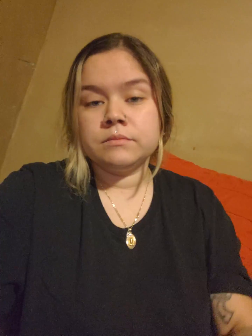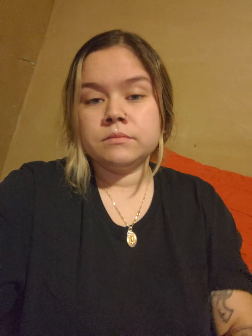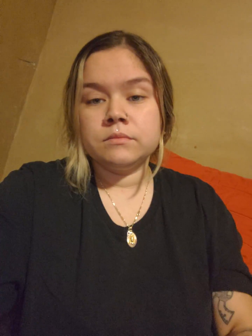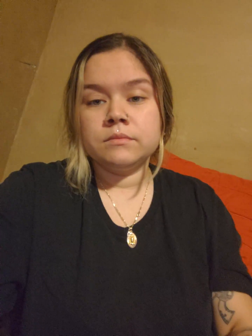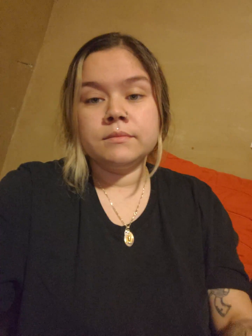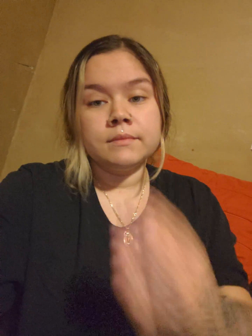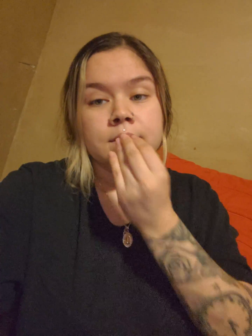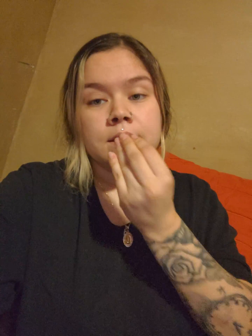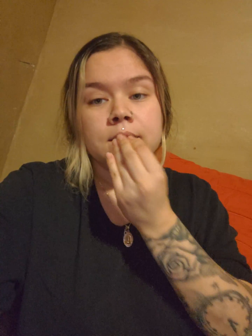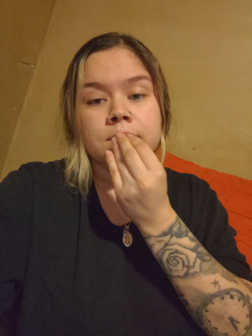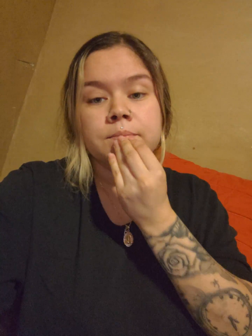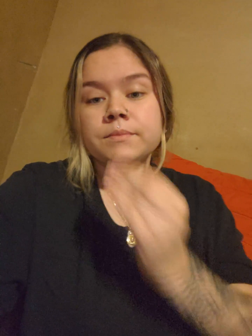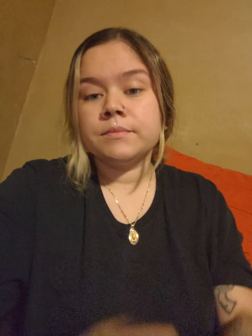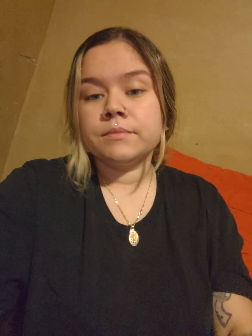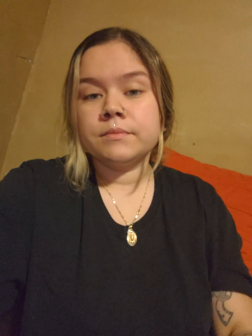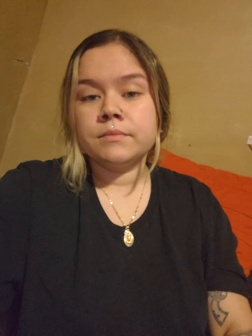eat